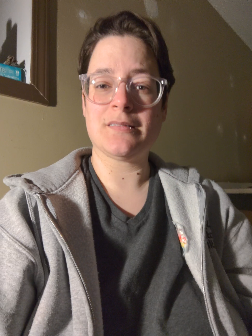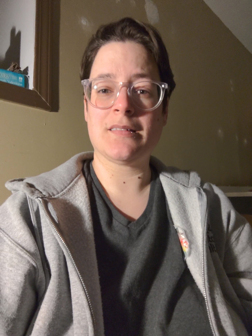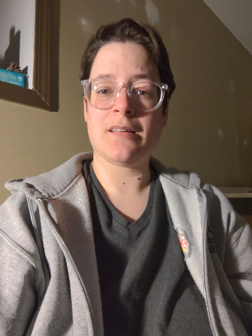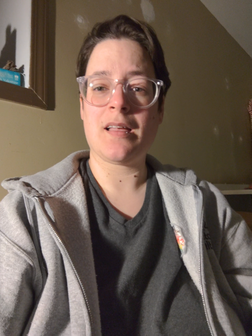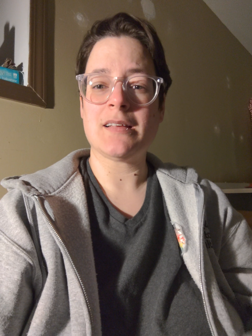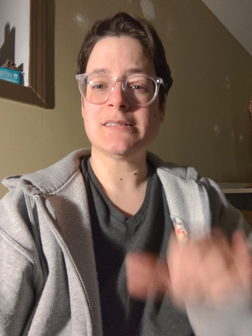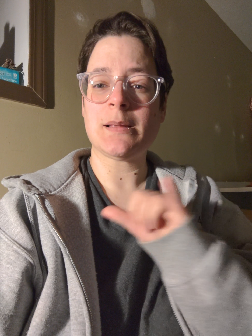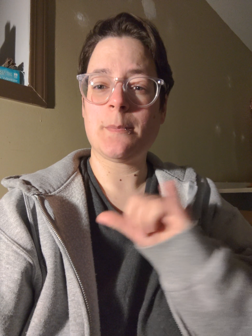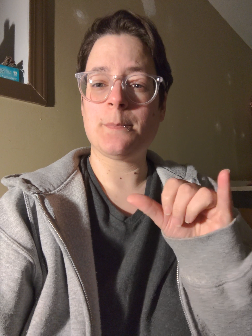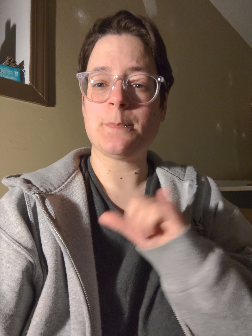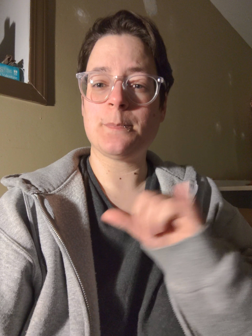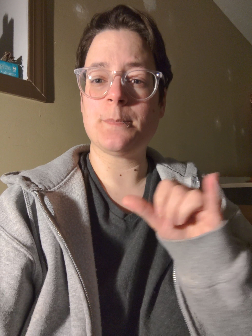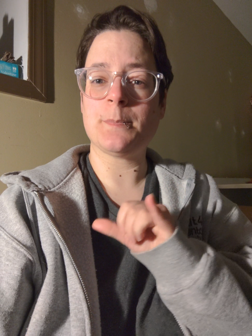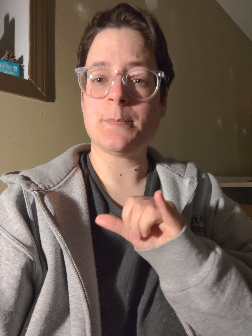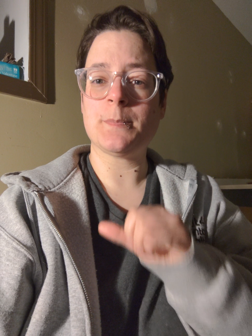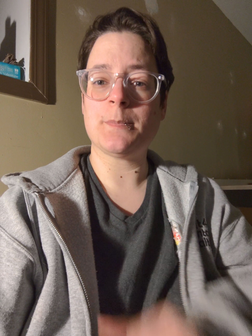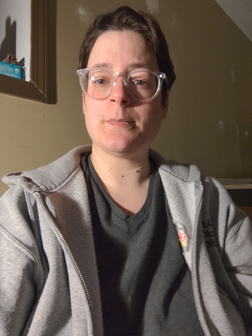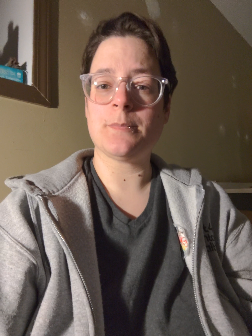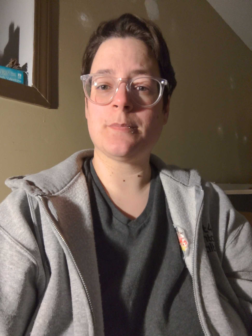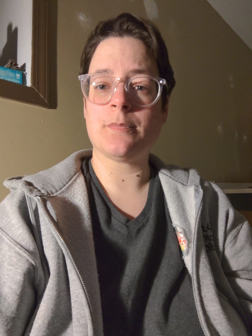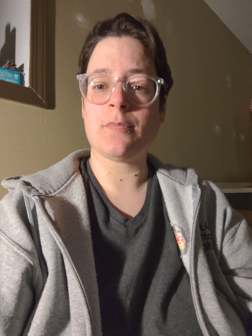same